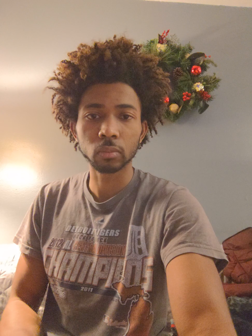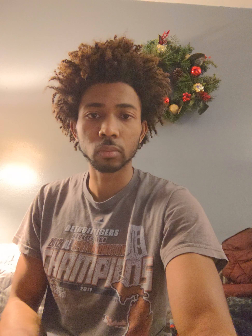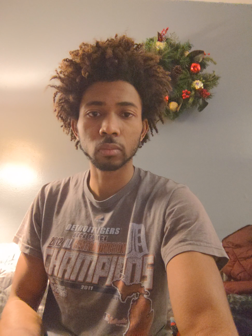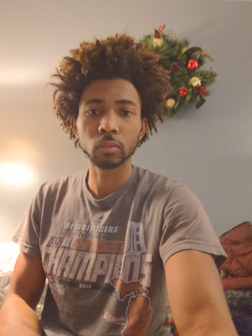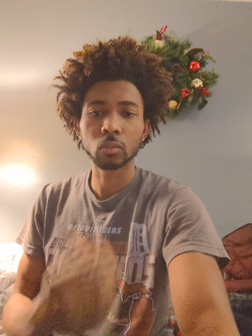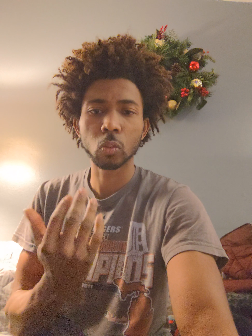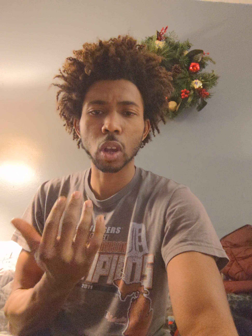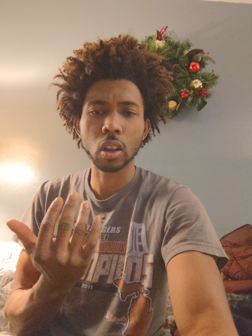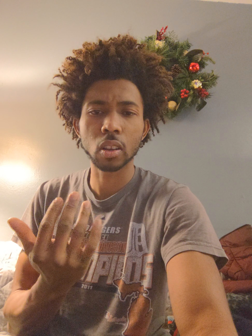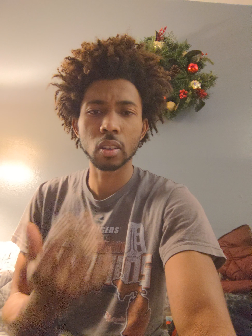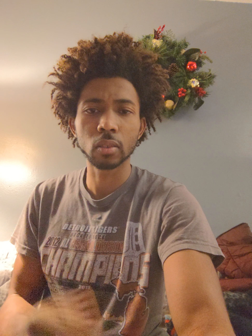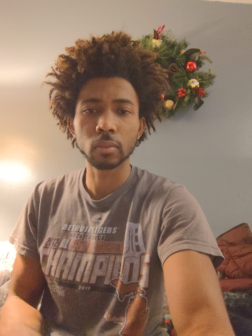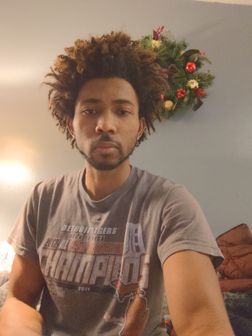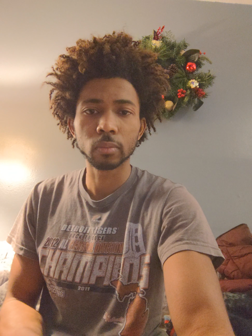wait